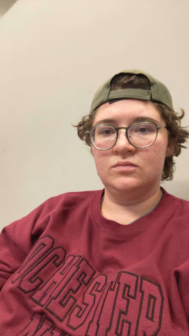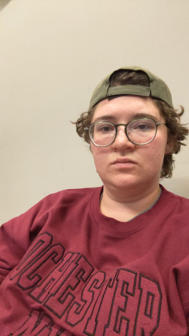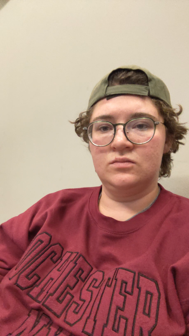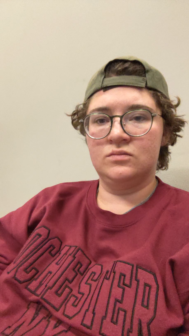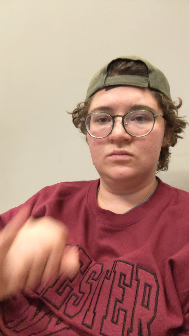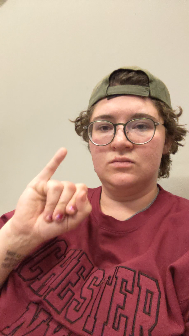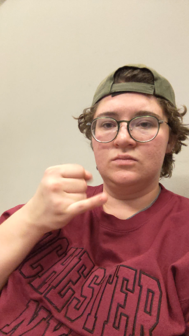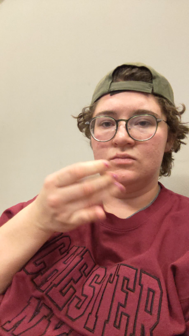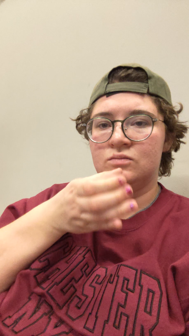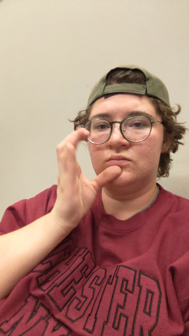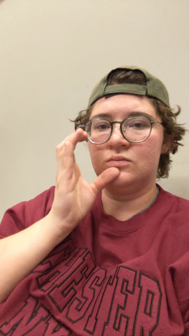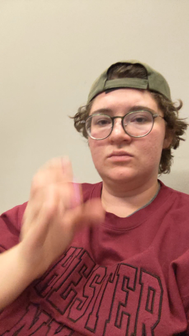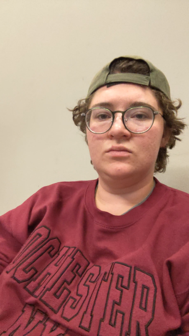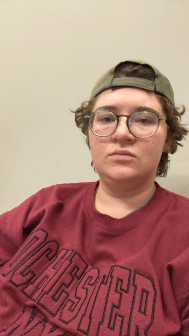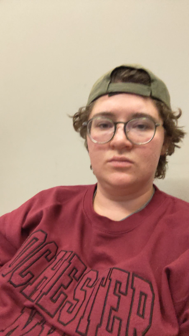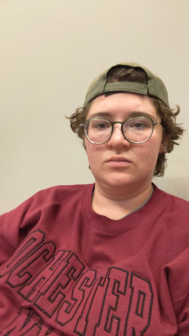juice